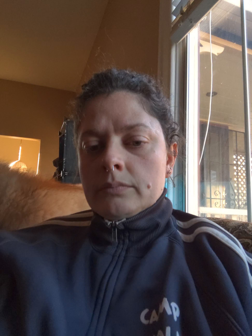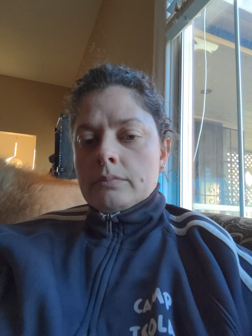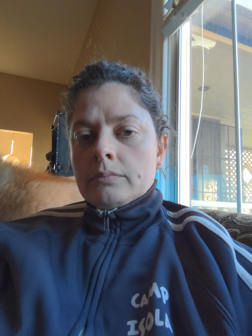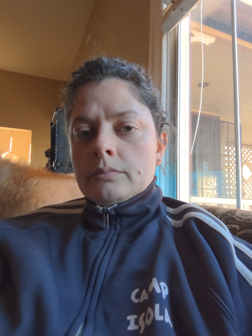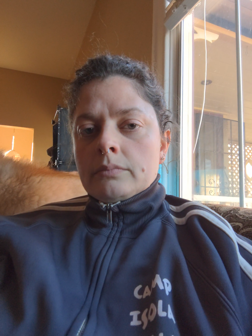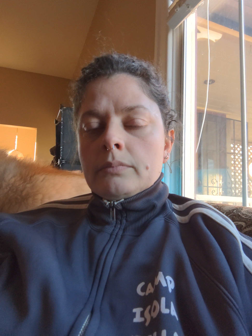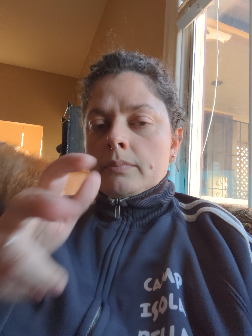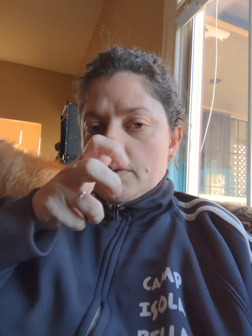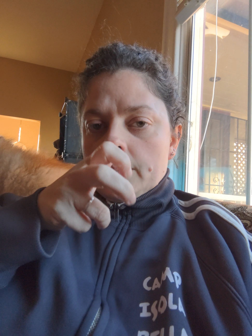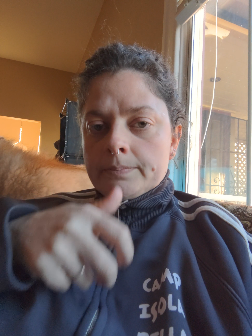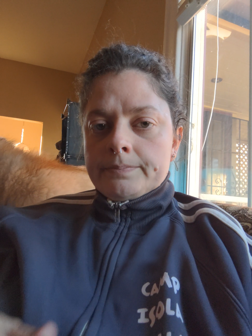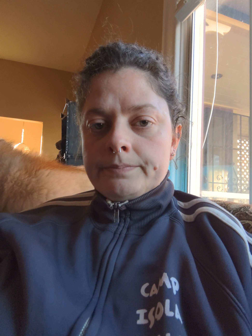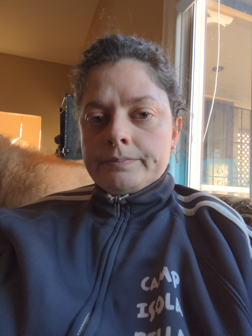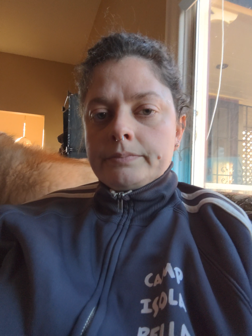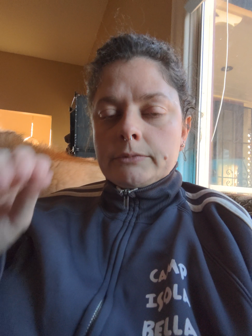bug